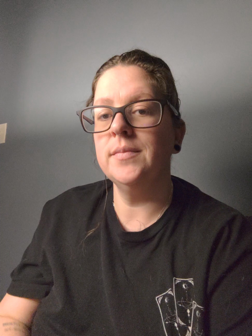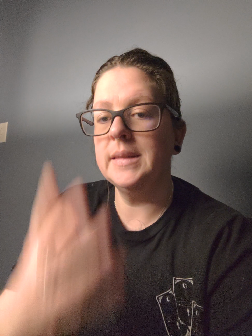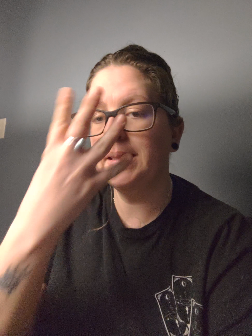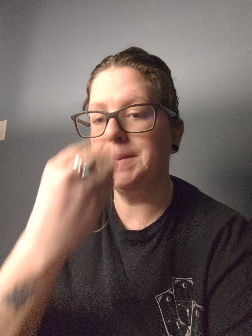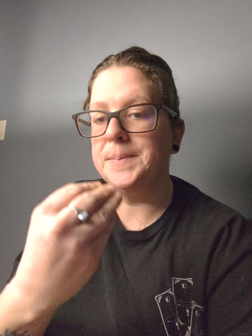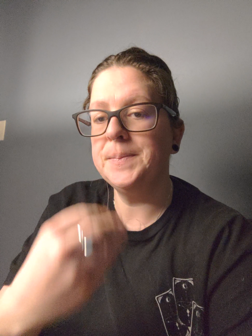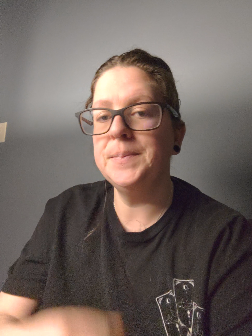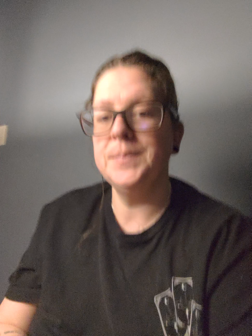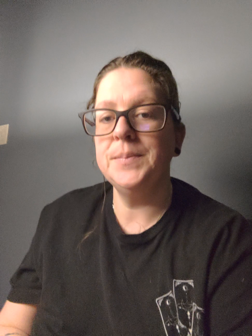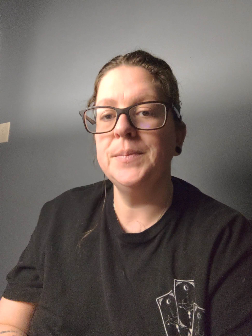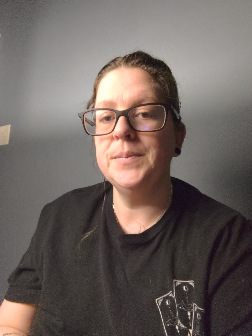sleep